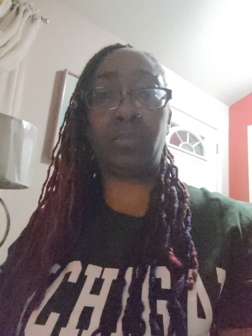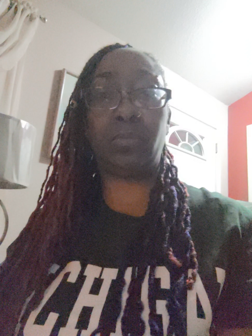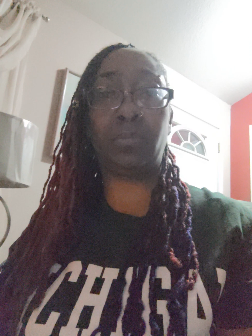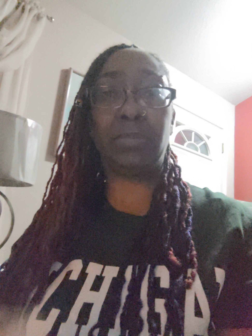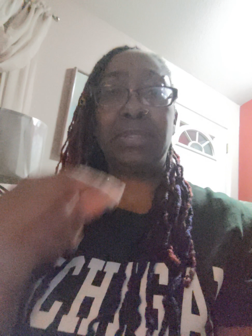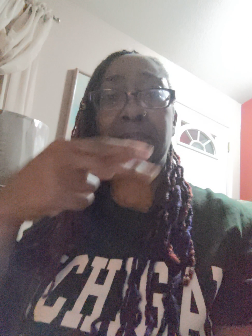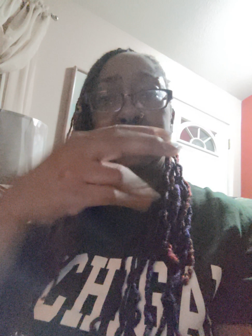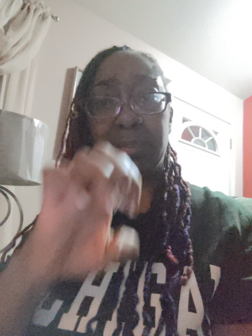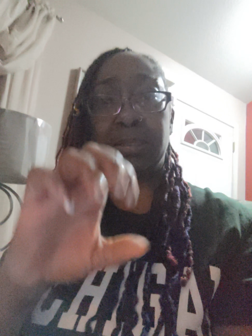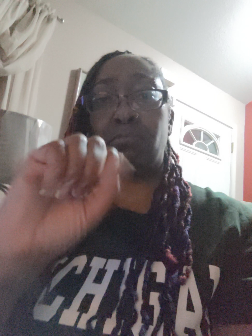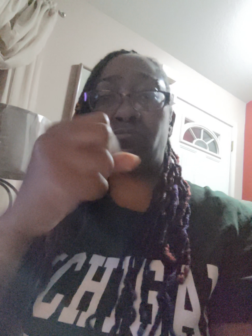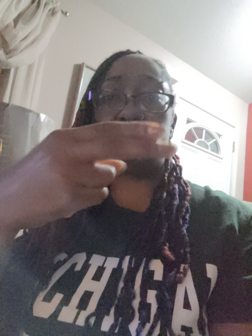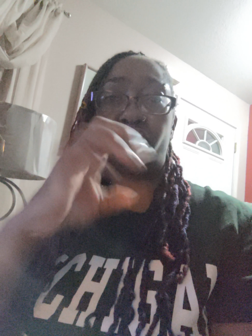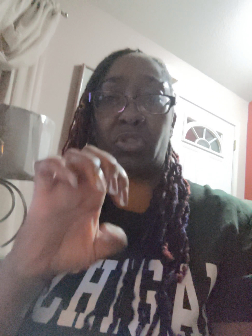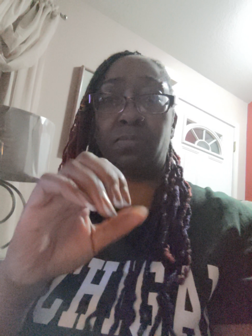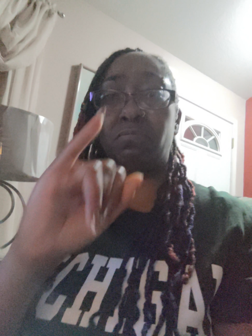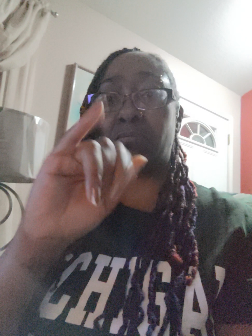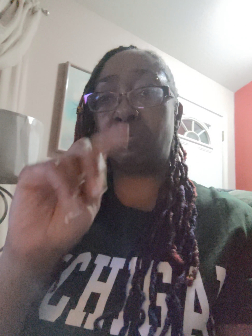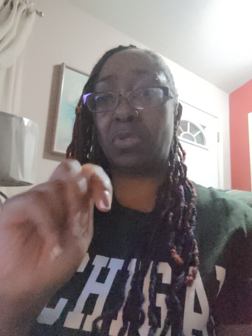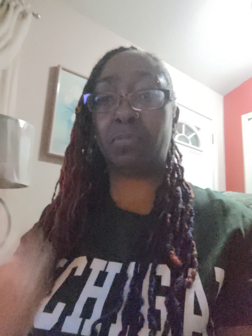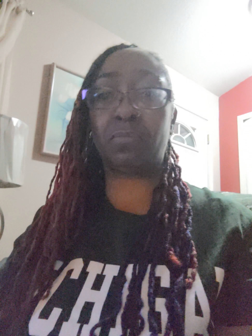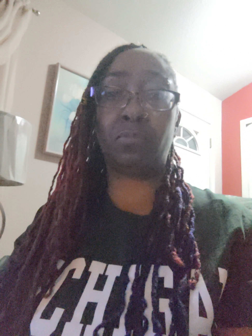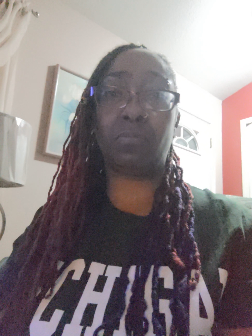he/she/it